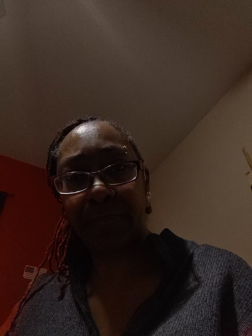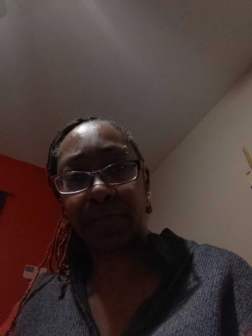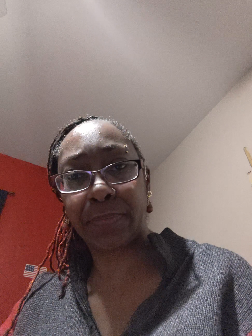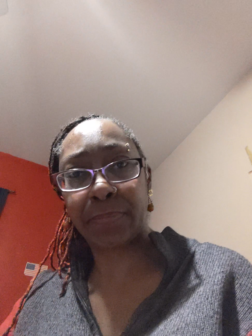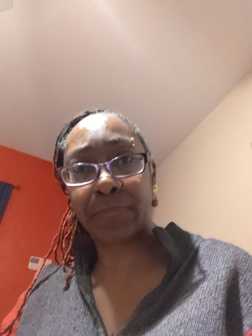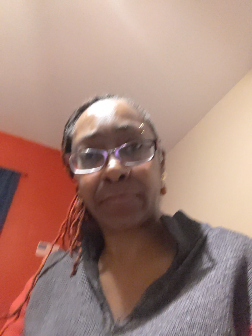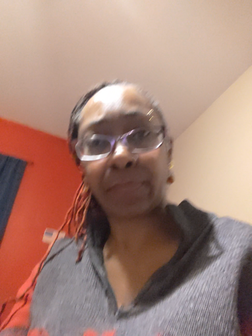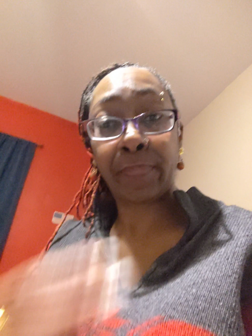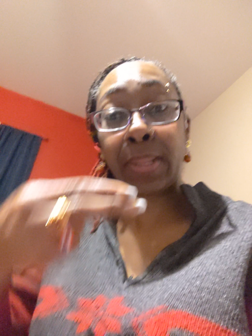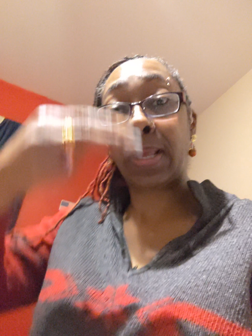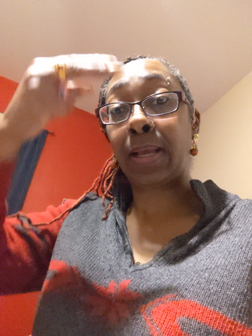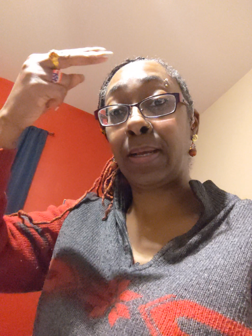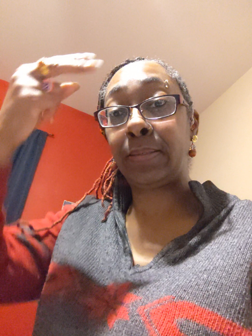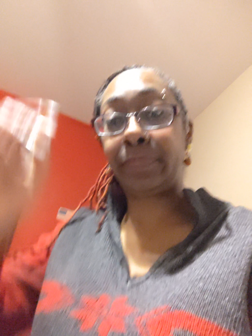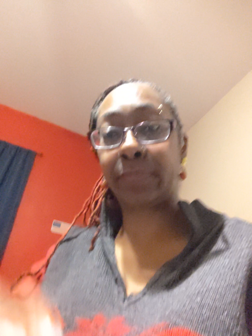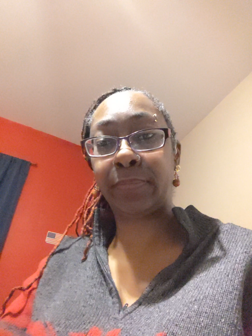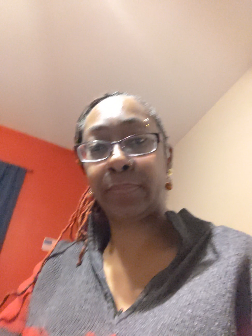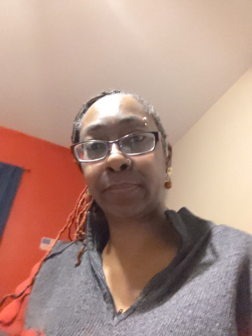high